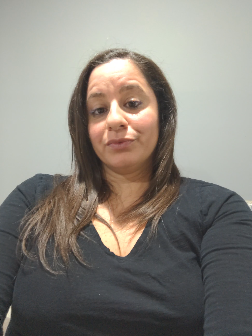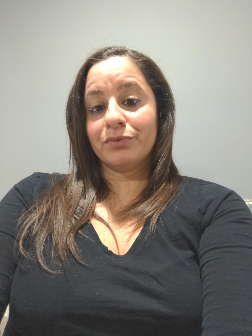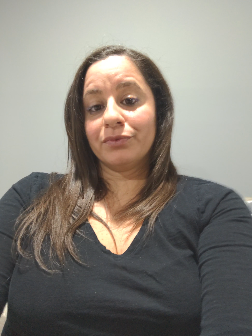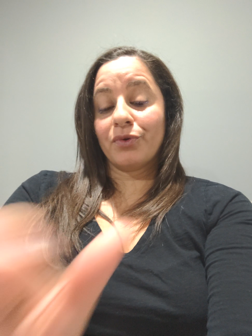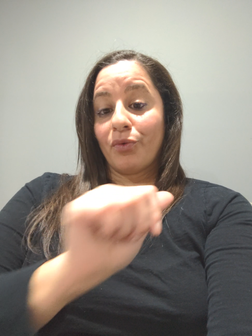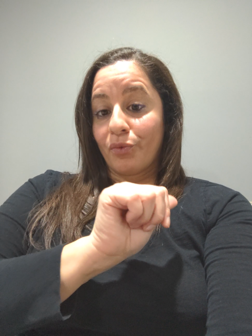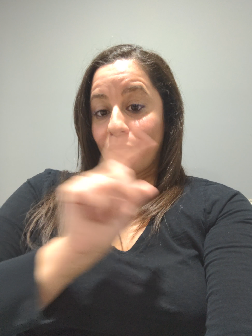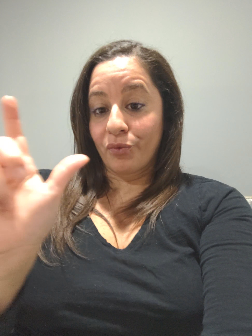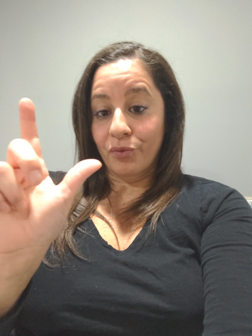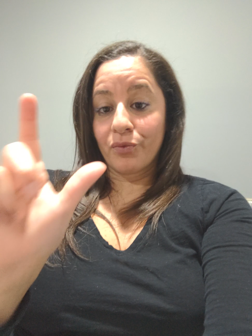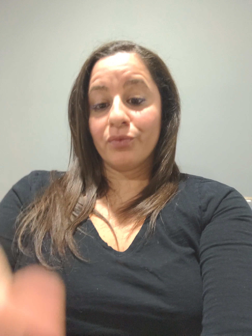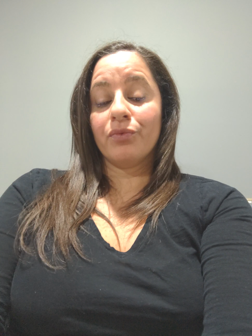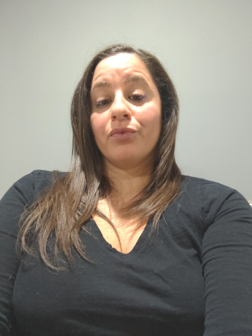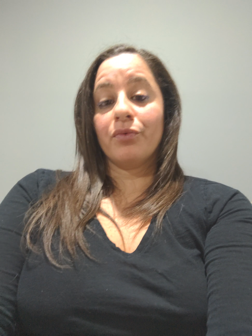all